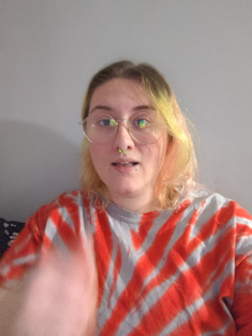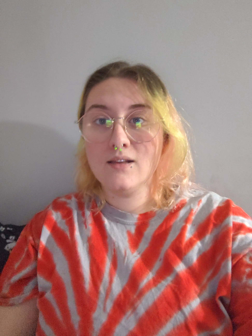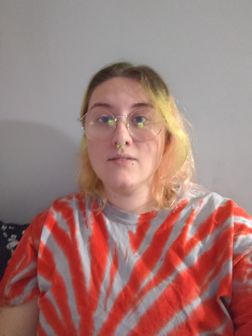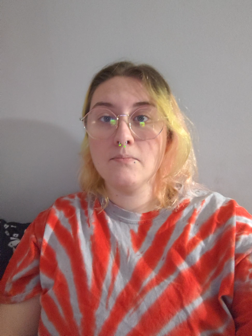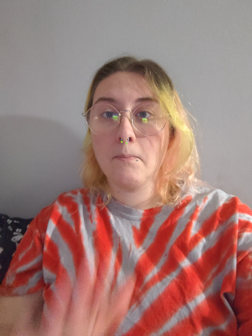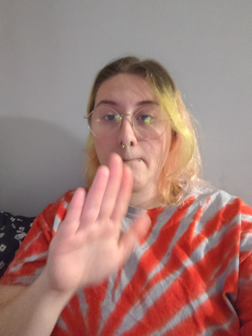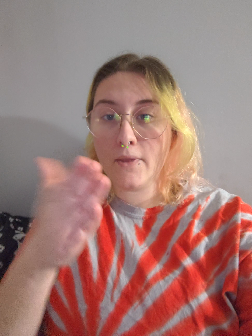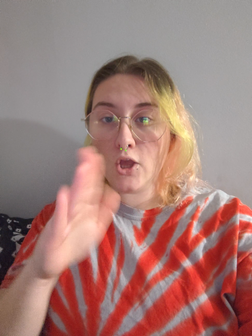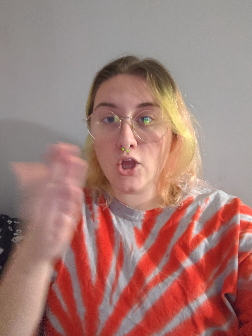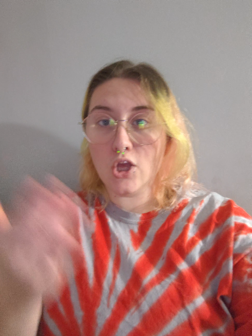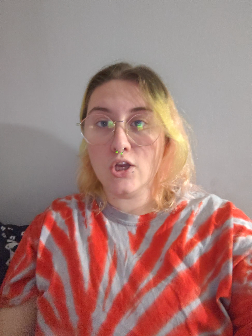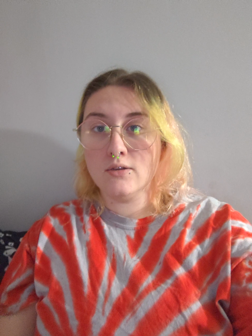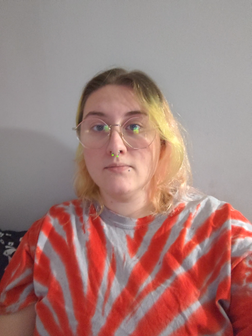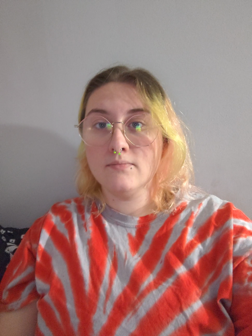book